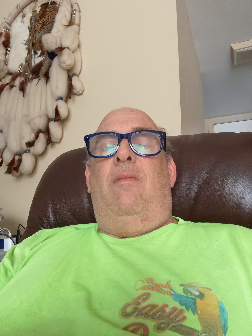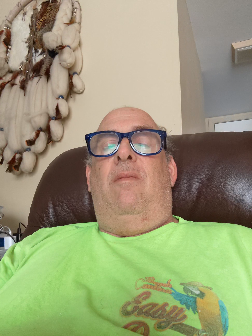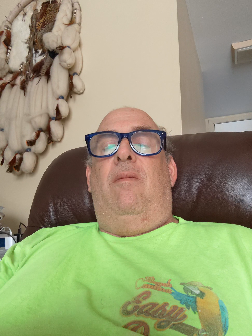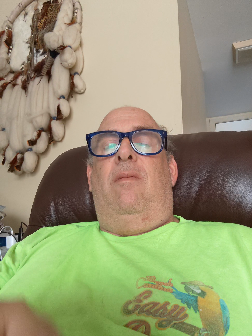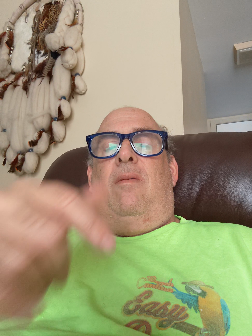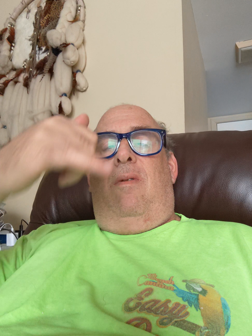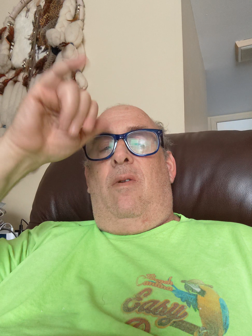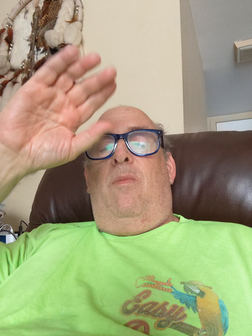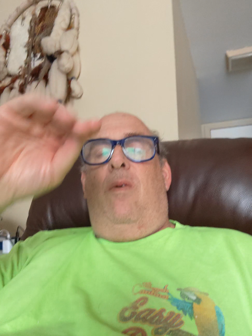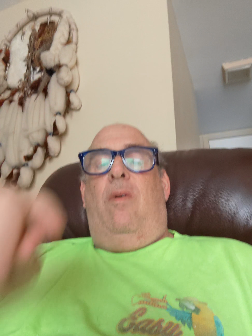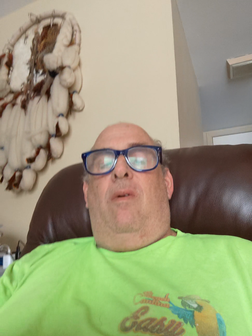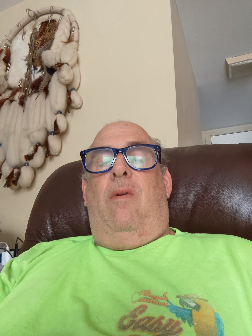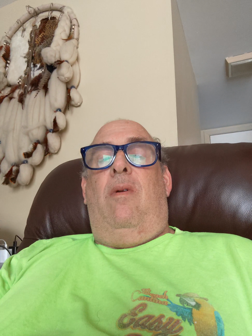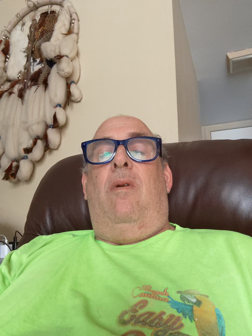cowboy